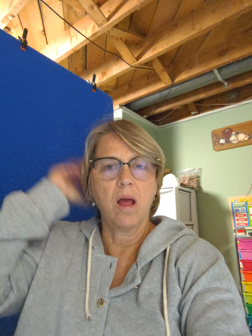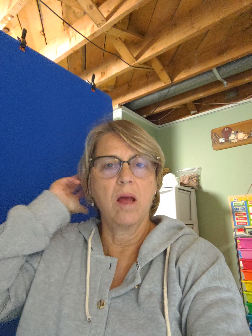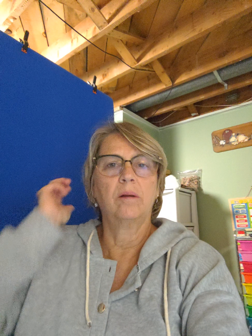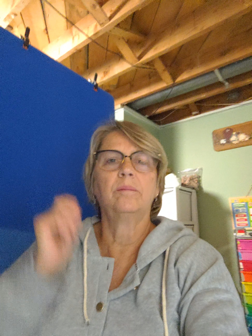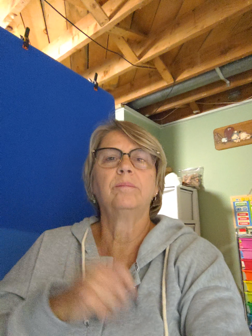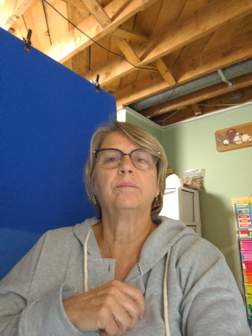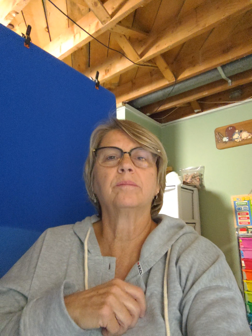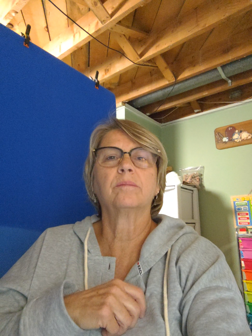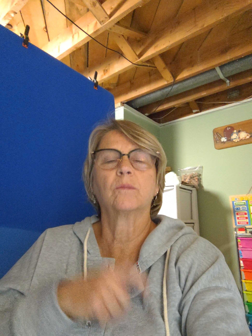lion